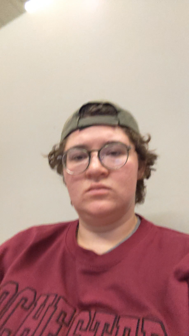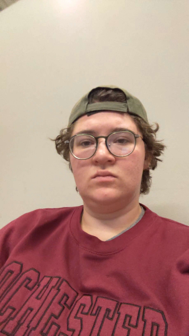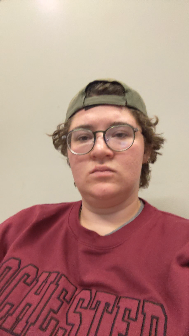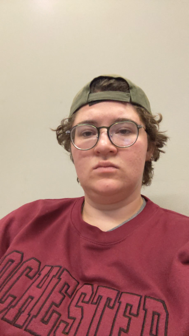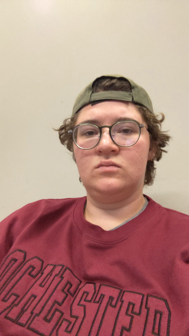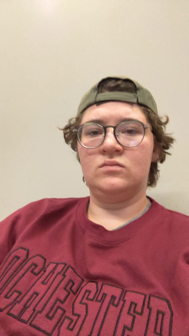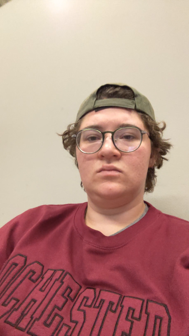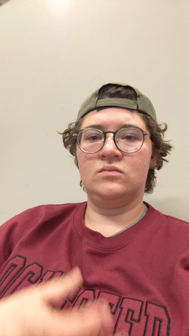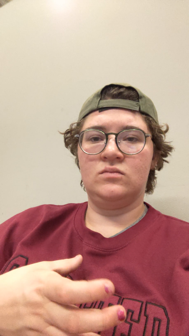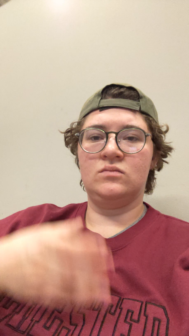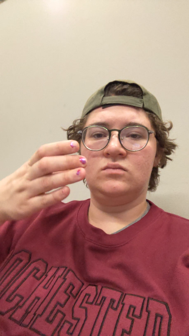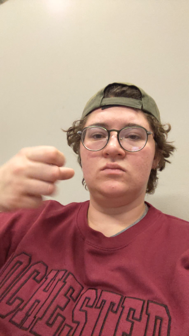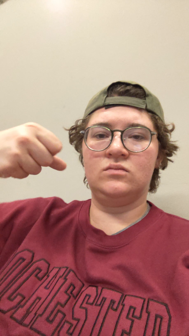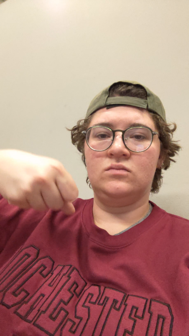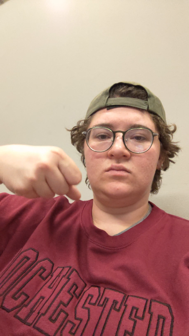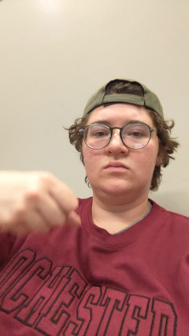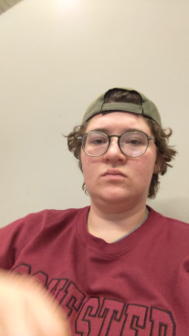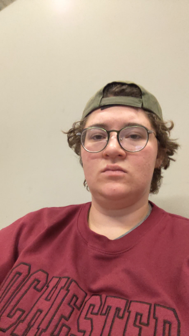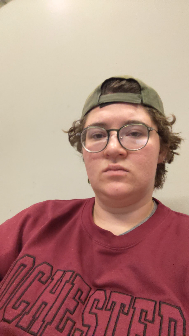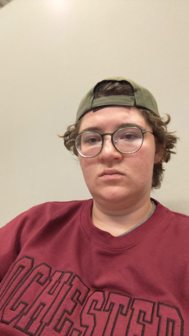bucket